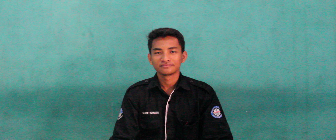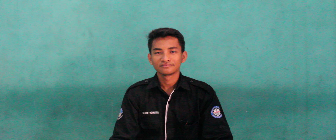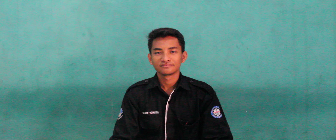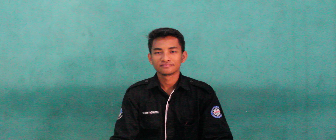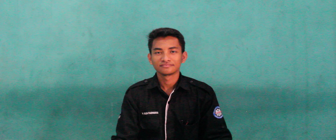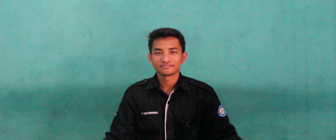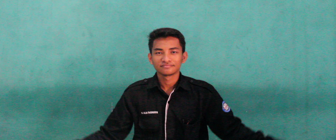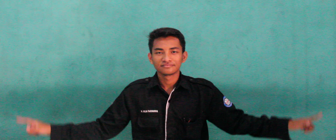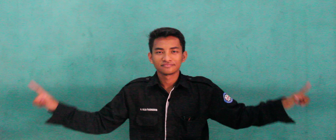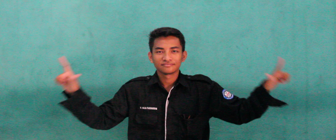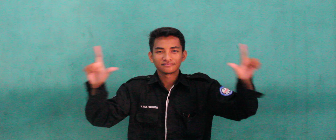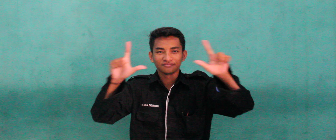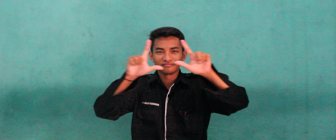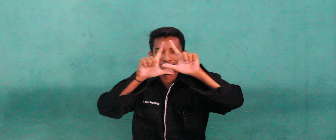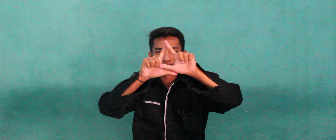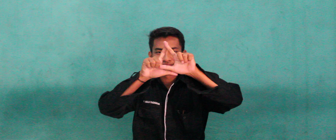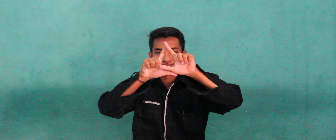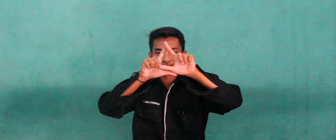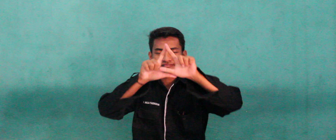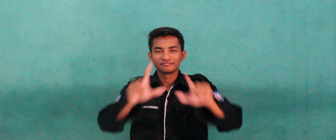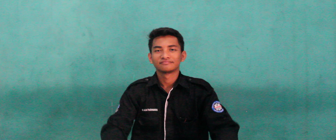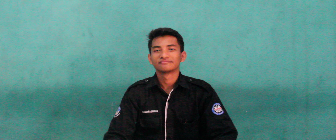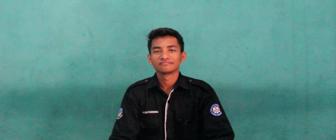A